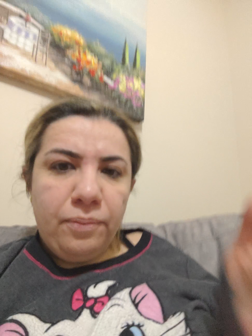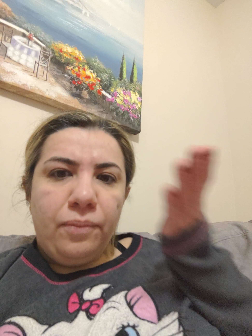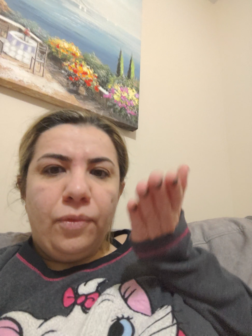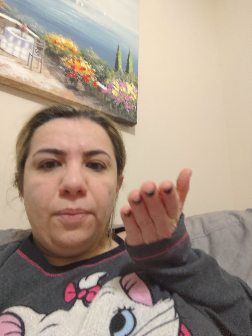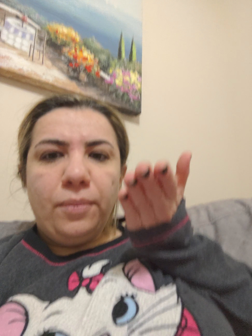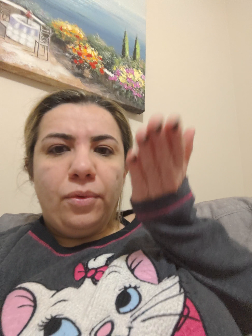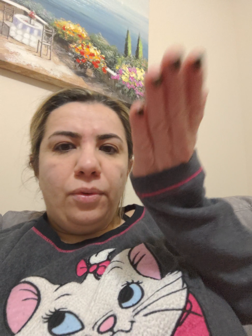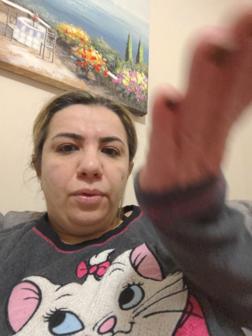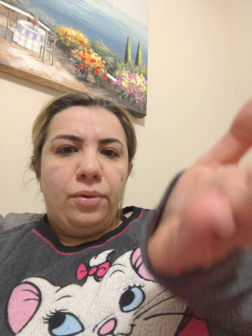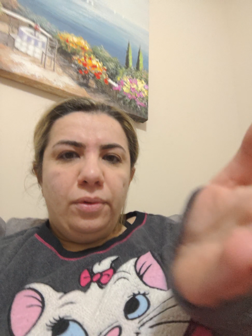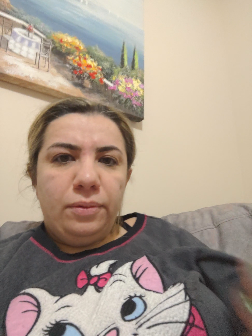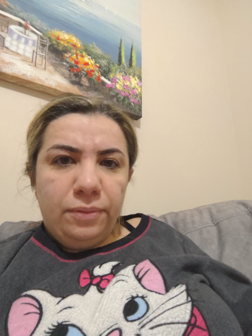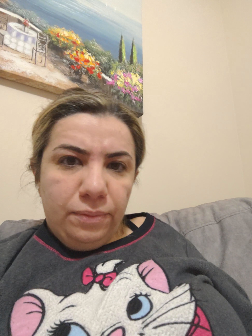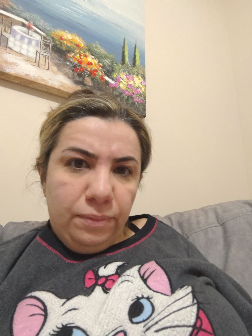boat